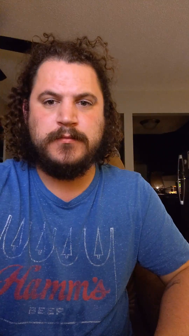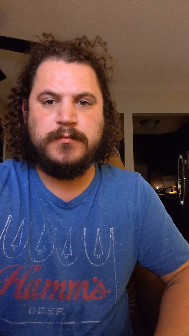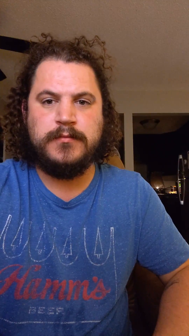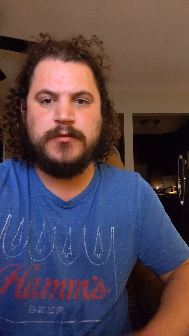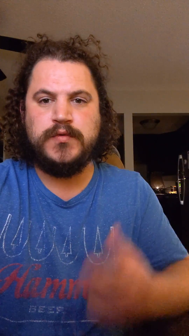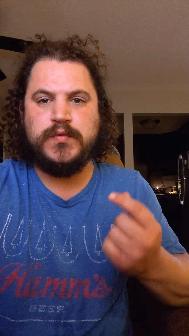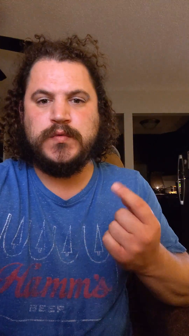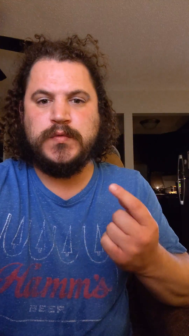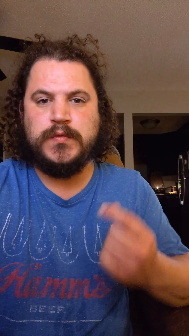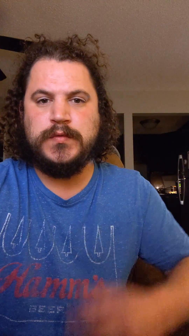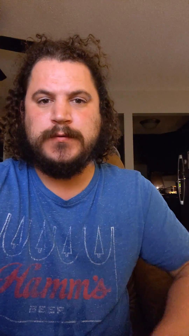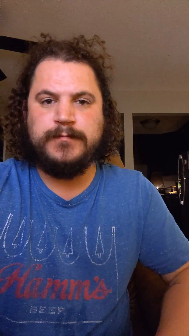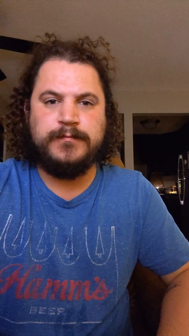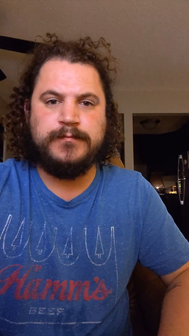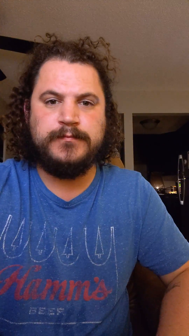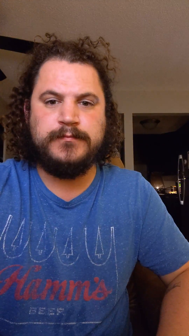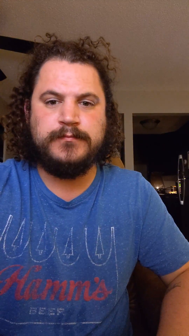do